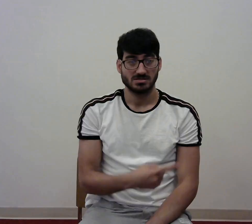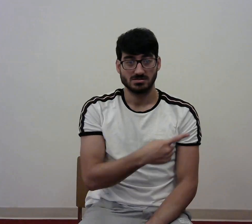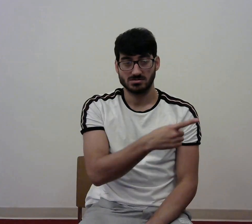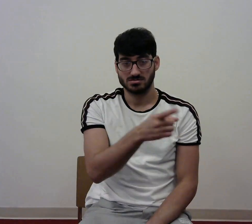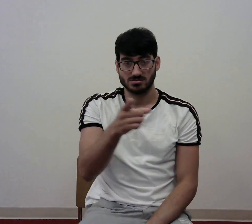siz